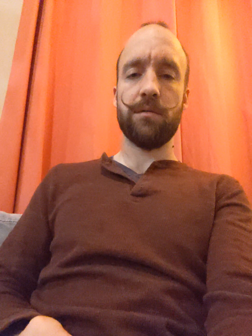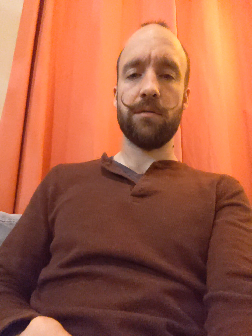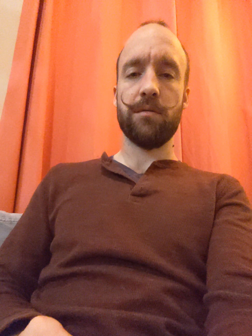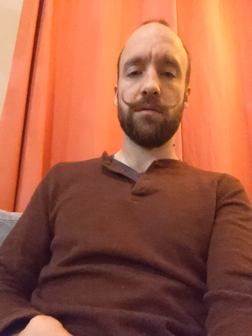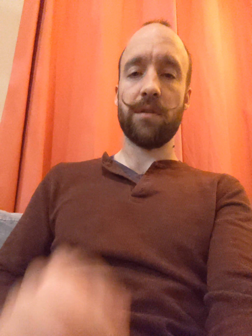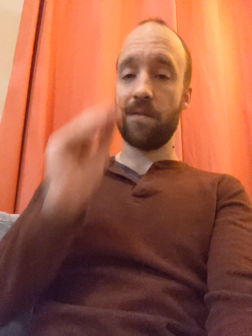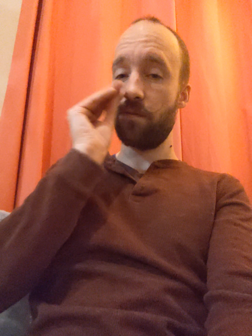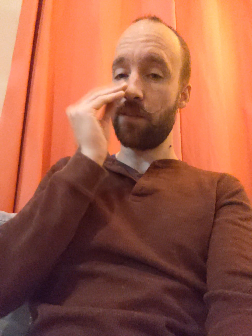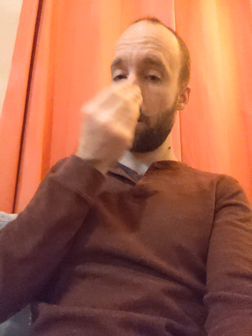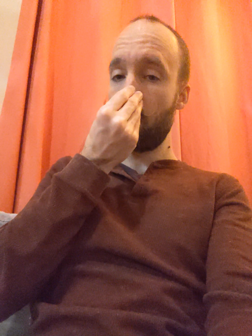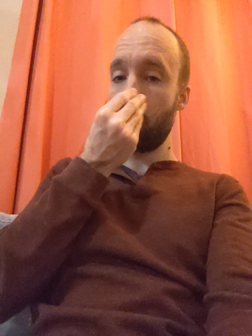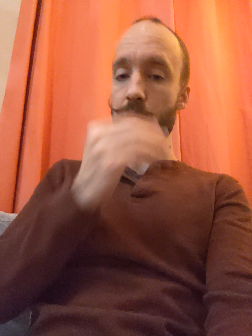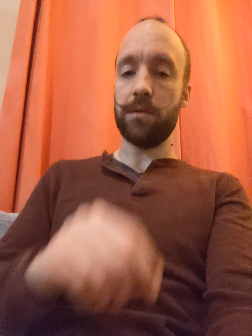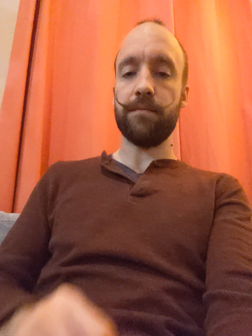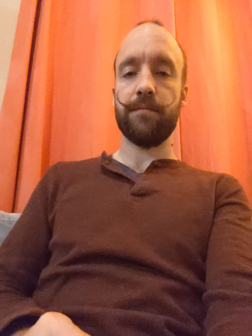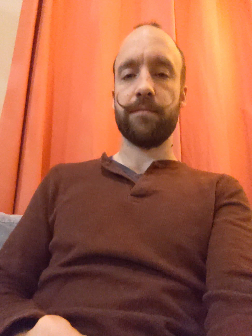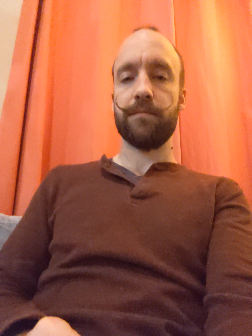flower